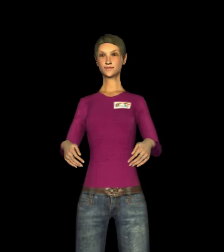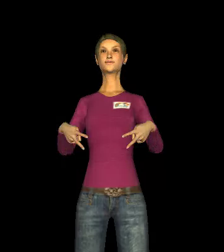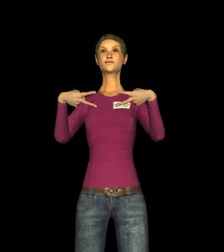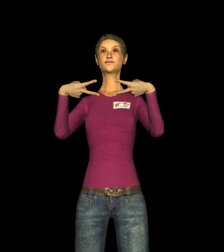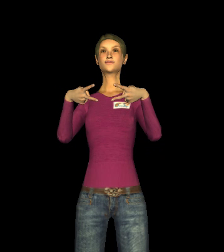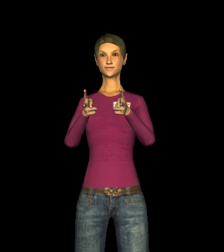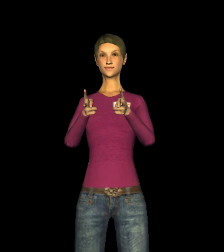تفويض